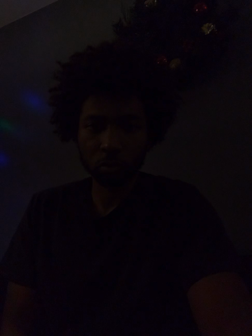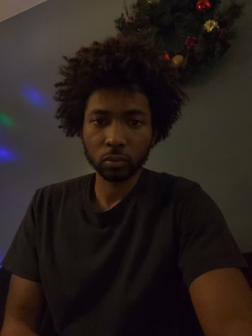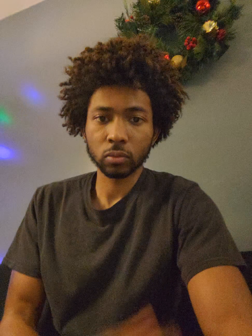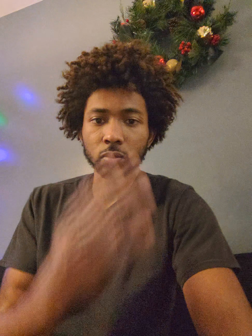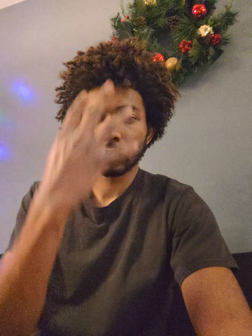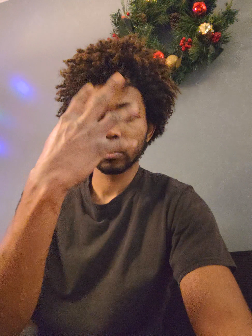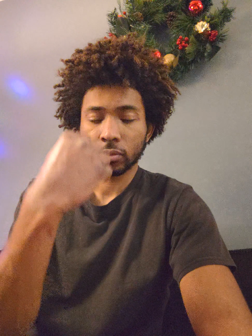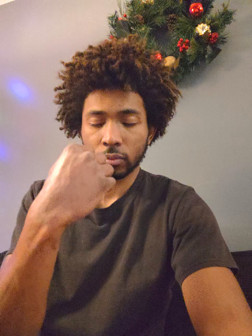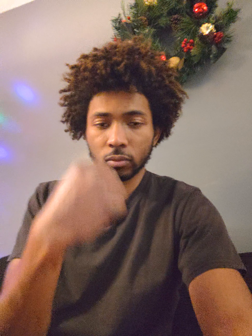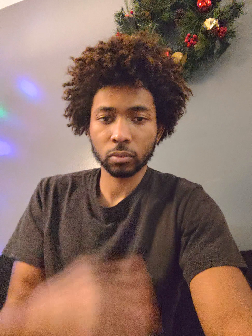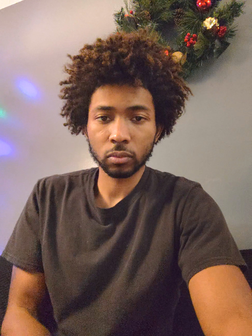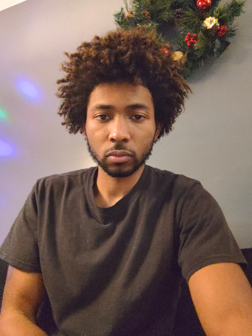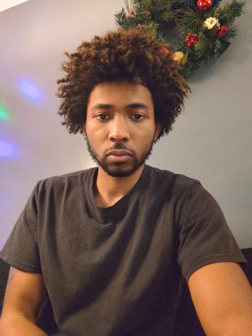sleep